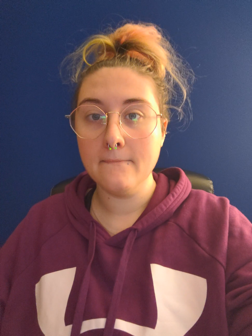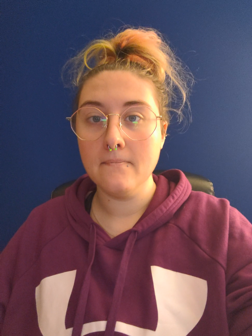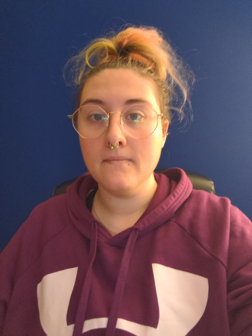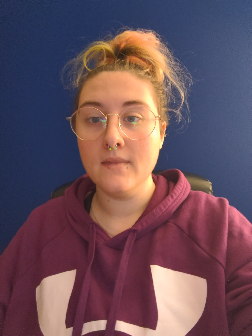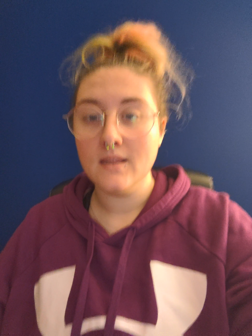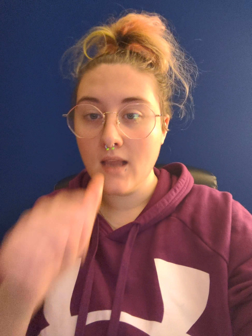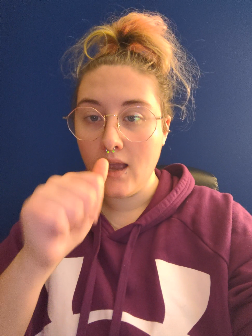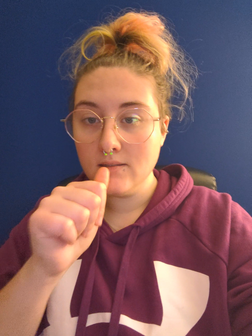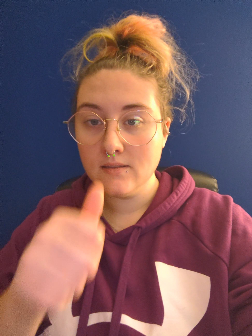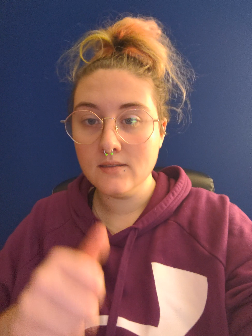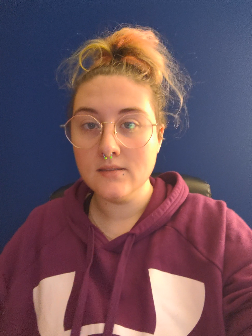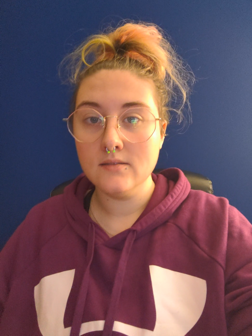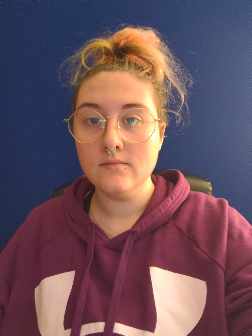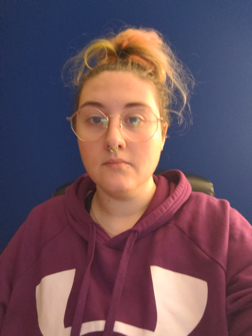nuts